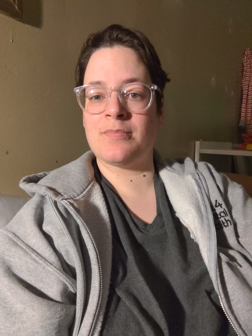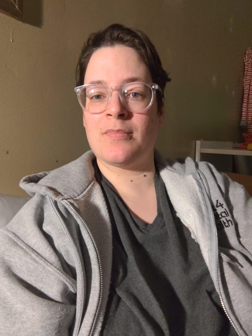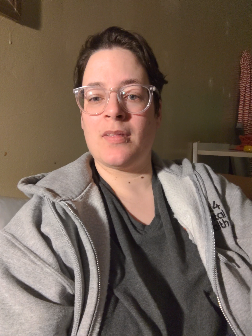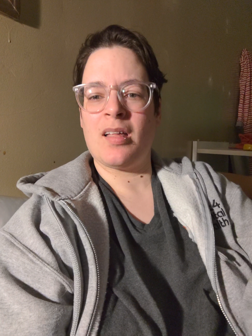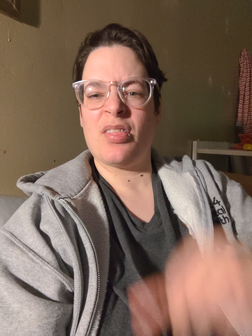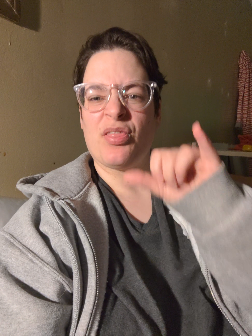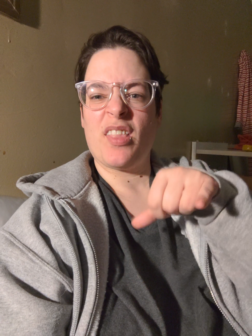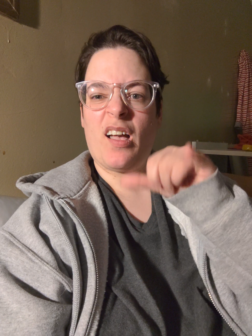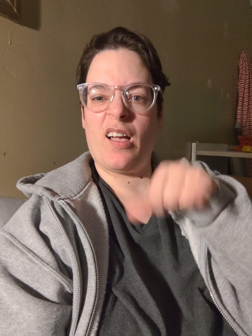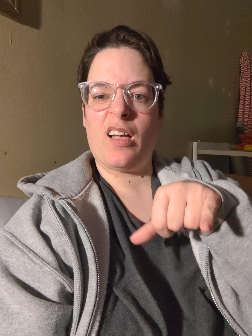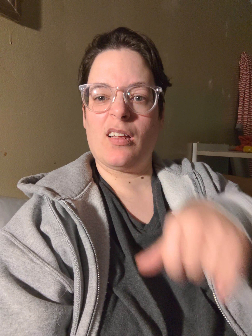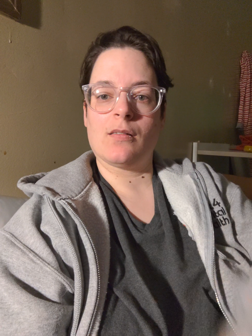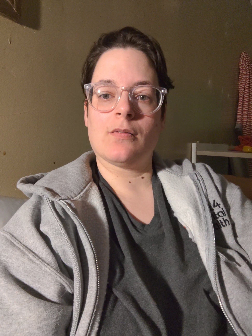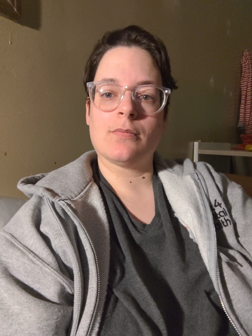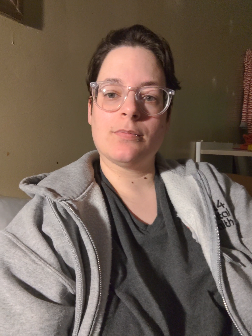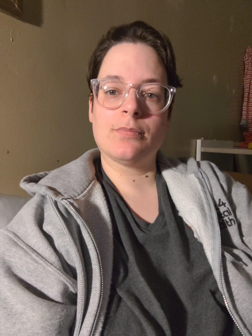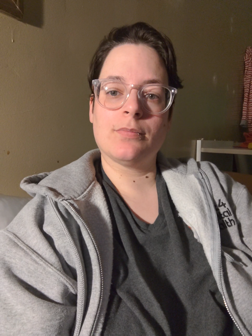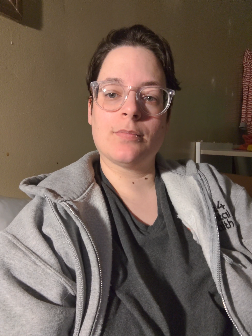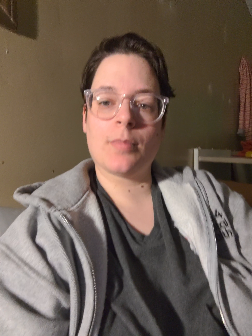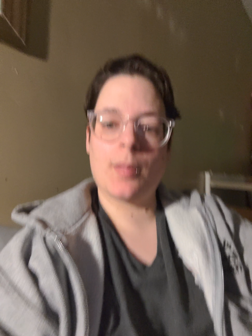that